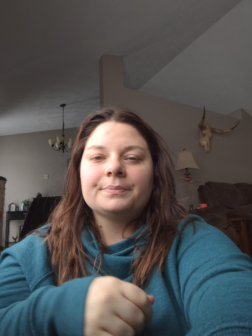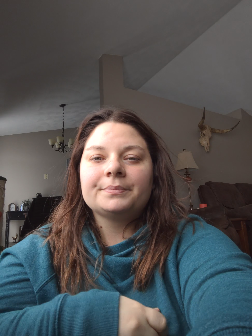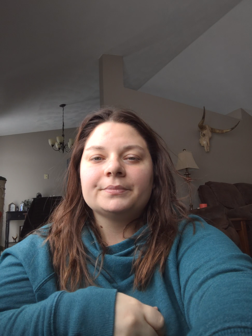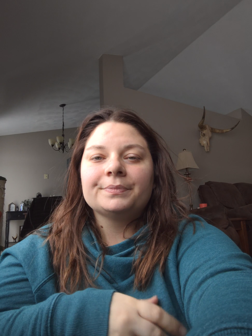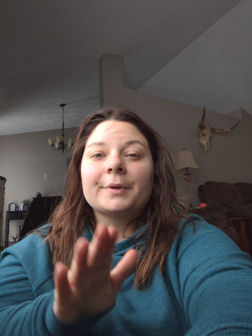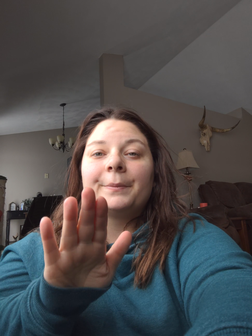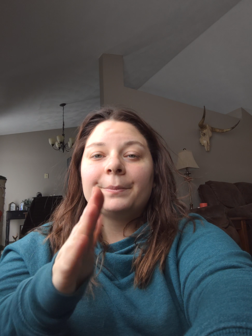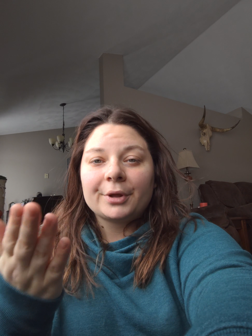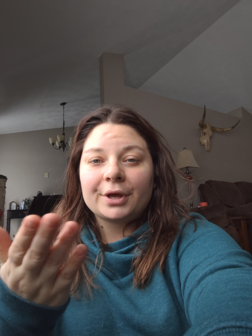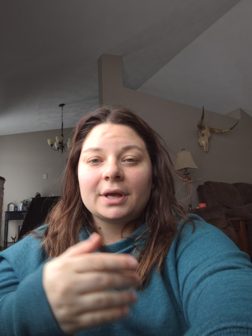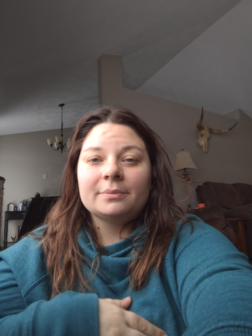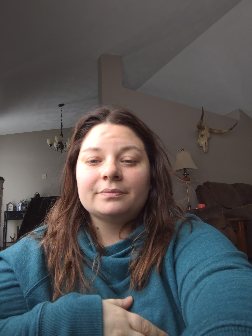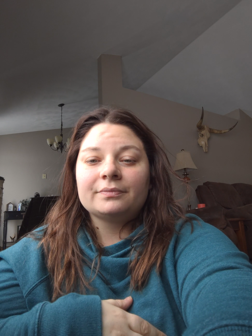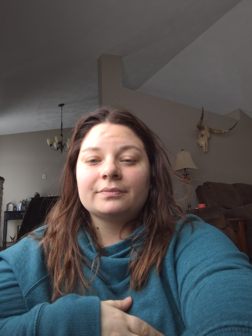book